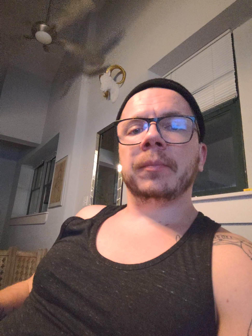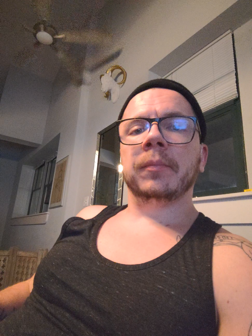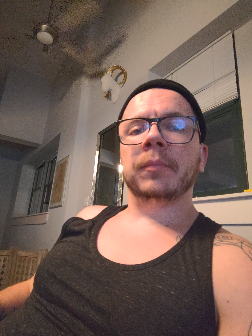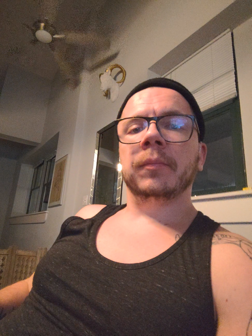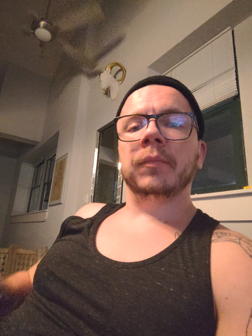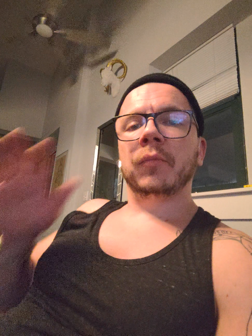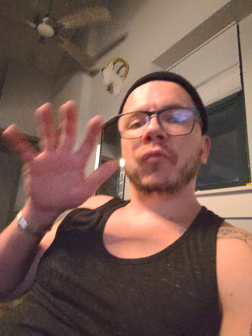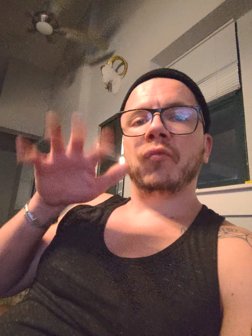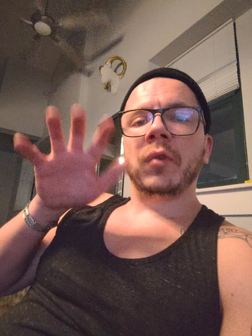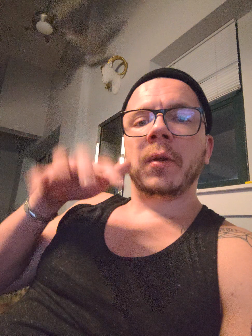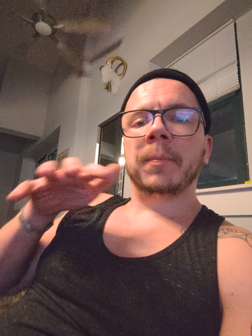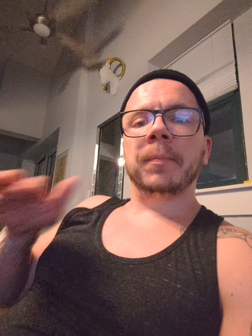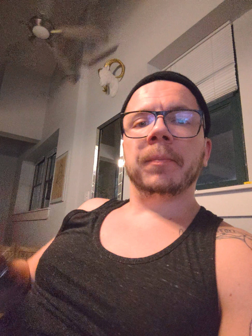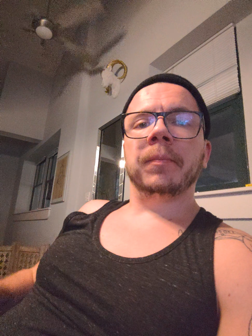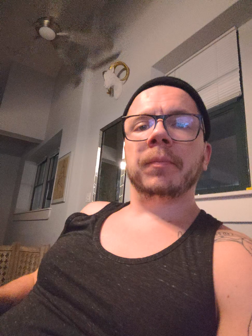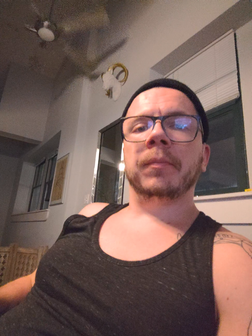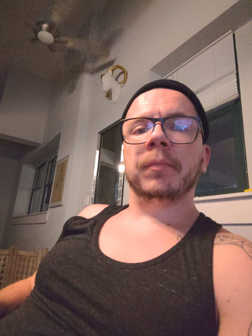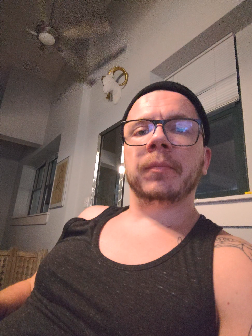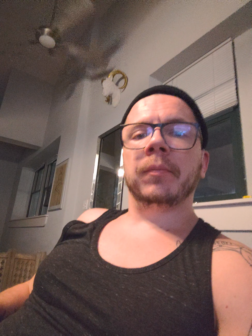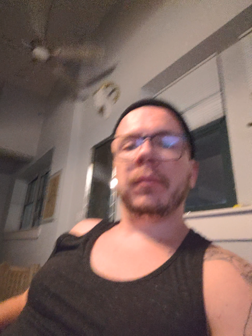rain